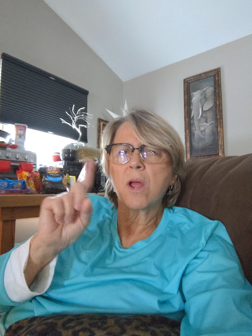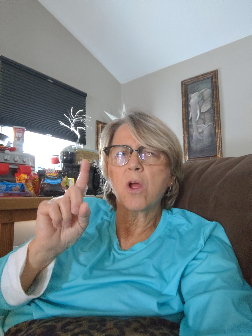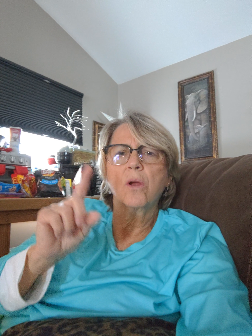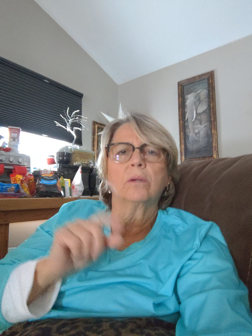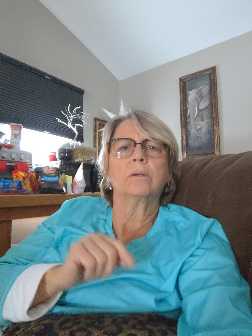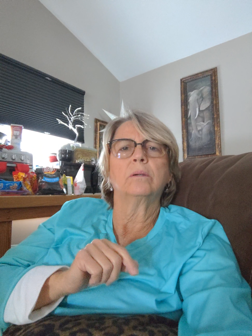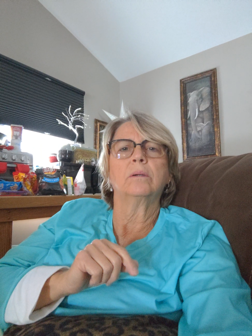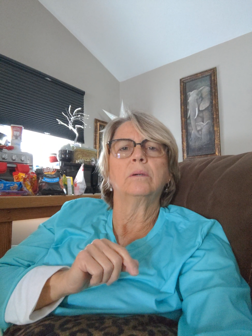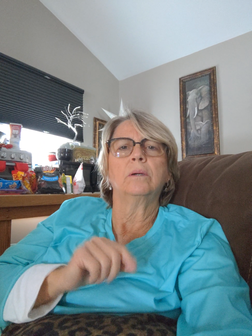where